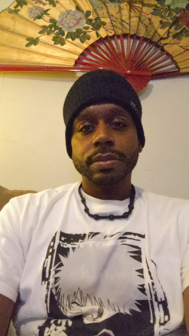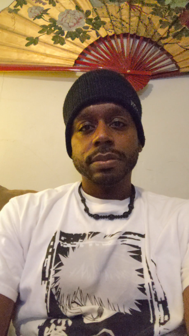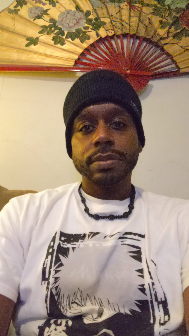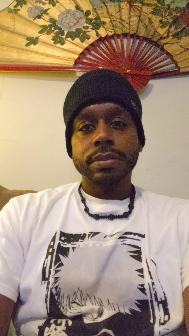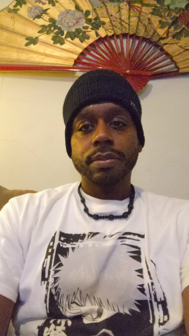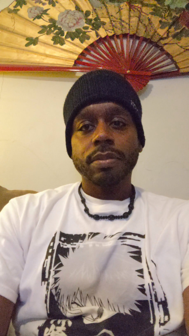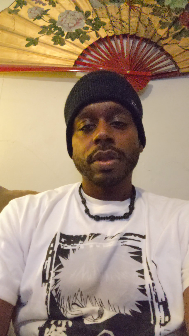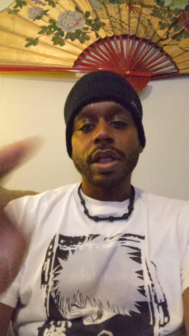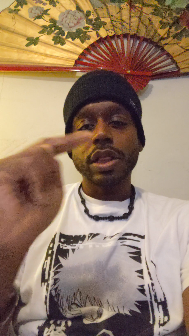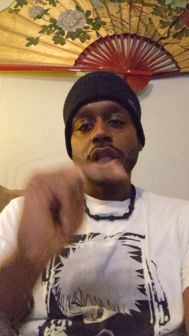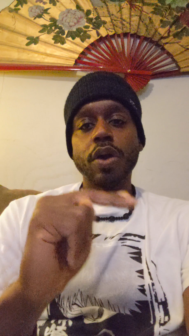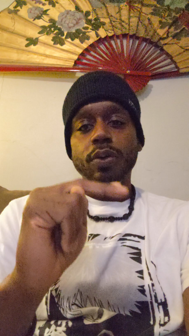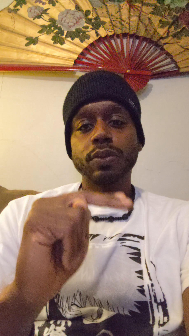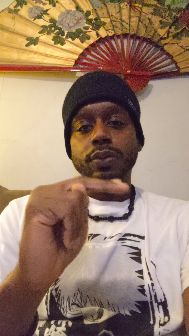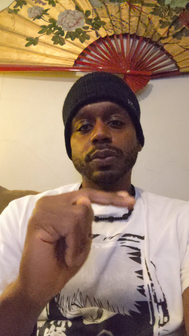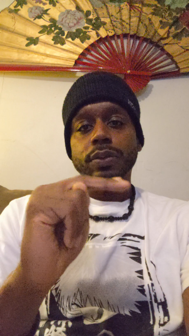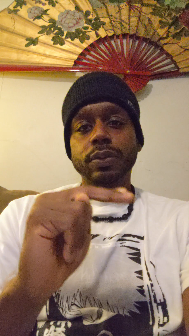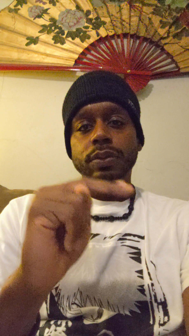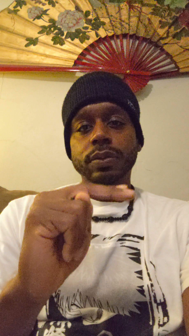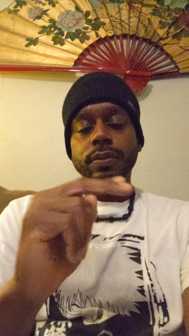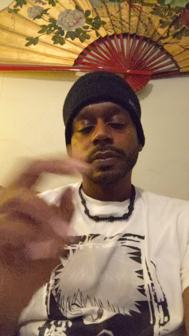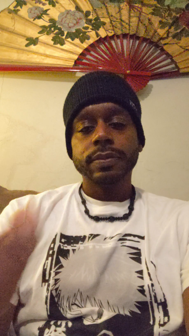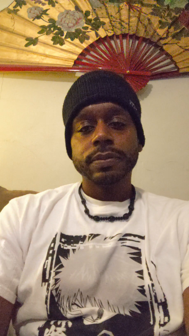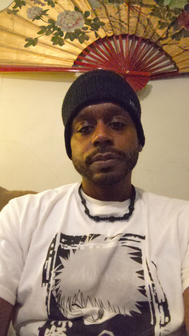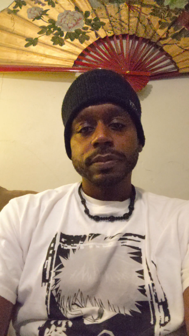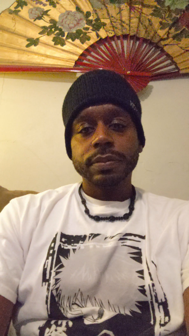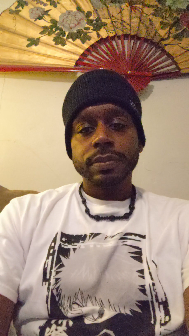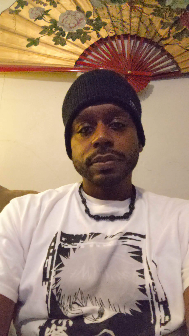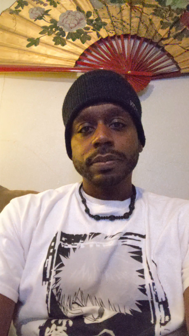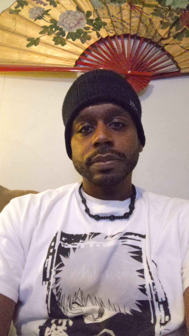nurse